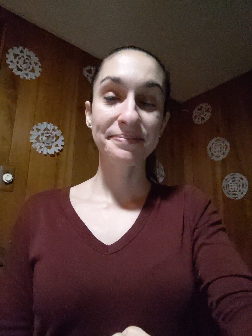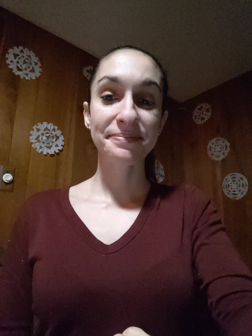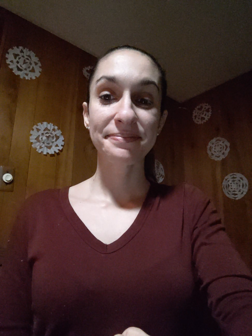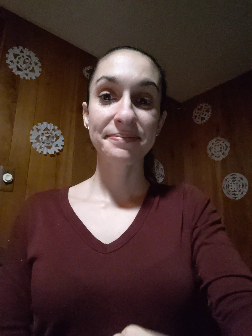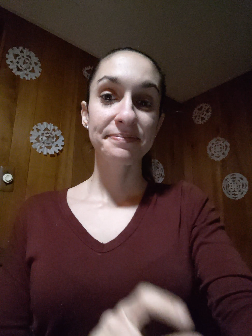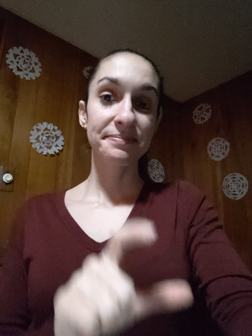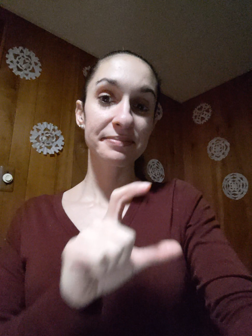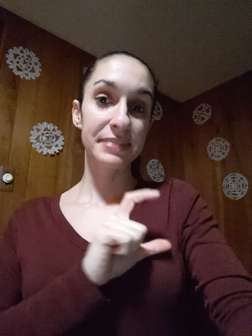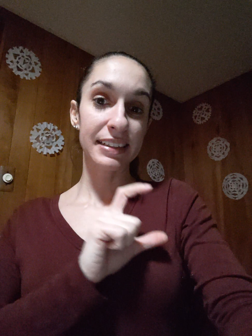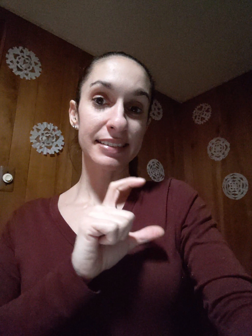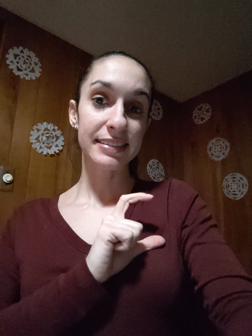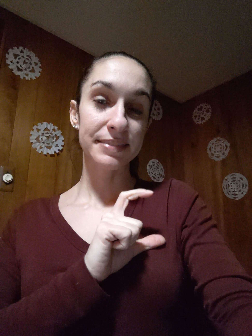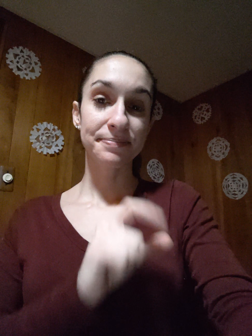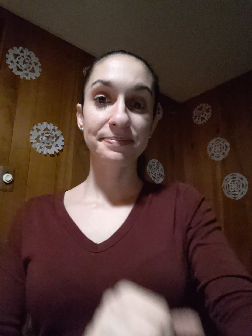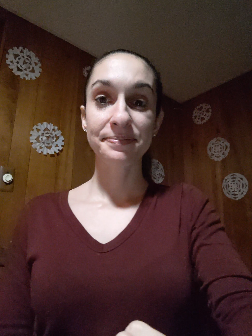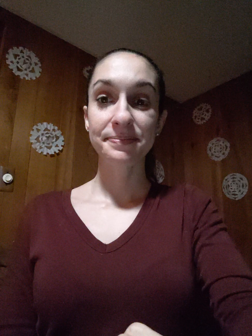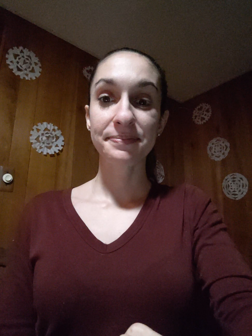police